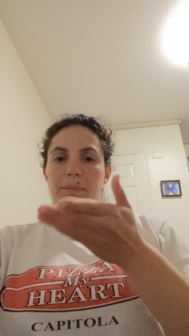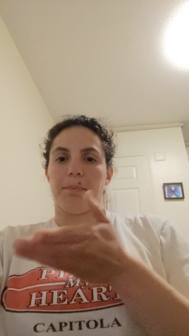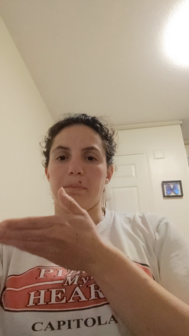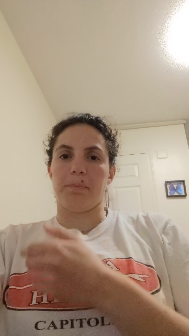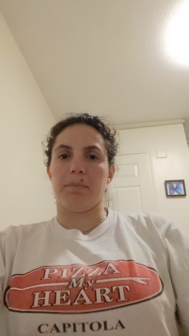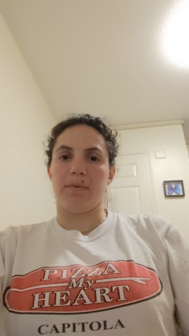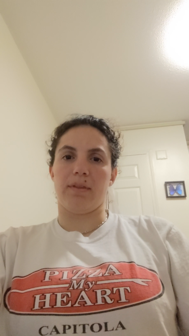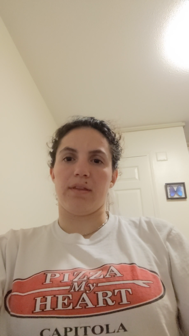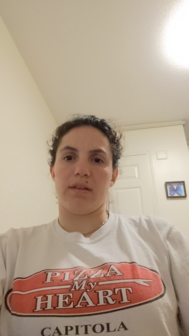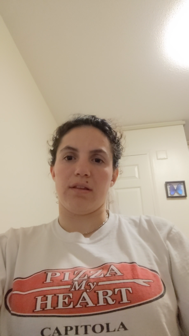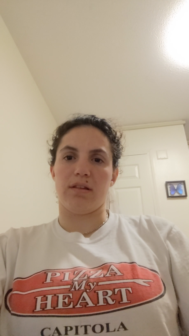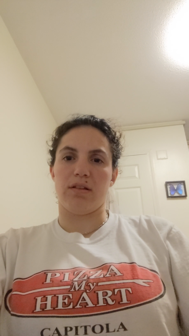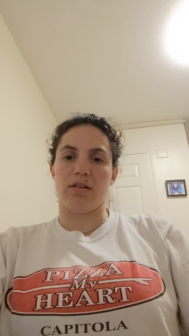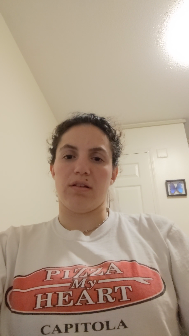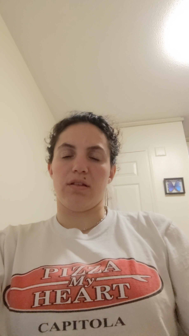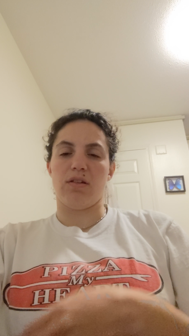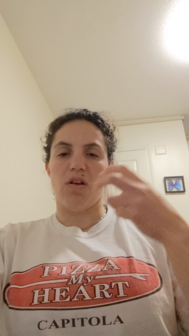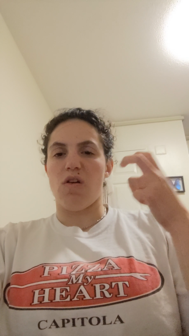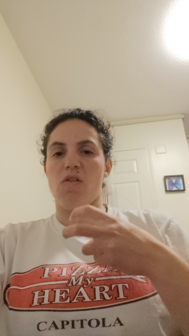hard